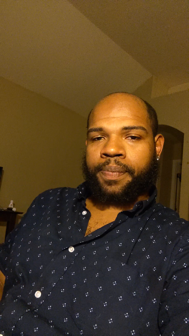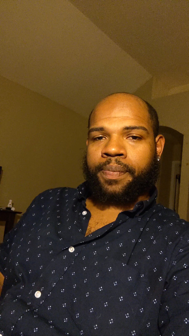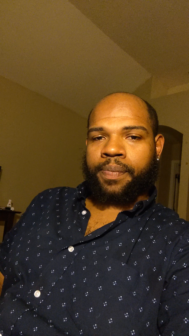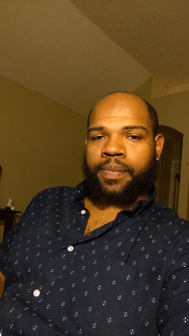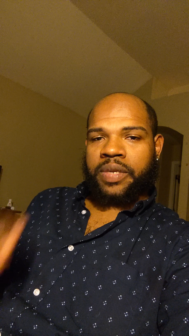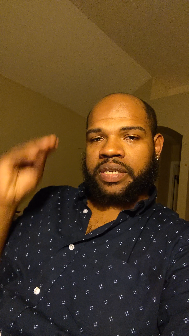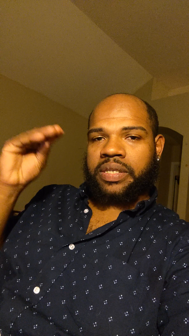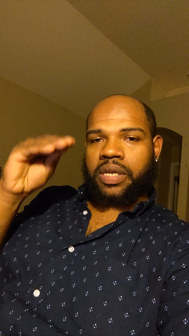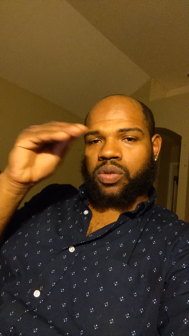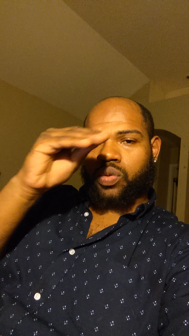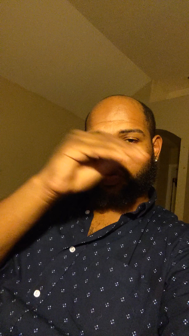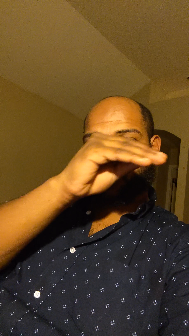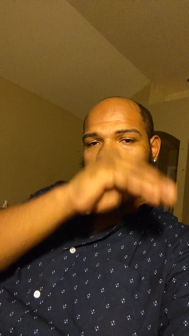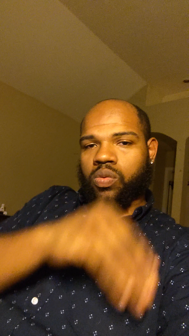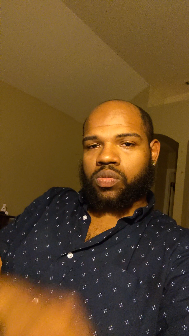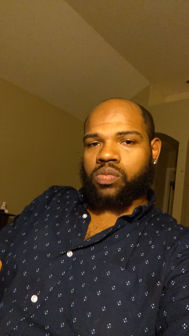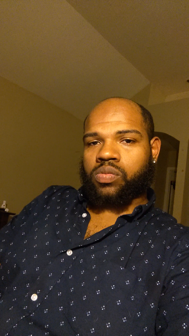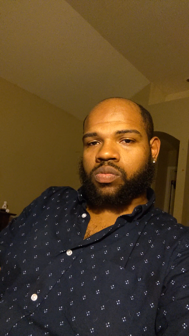dinosaur